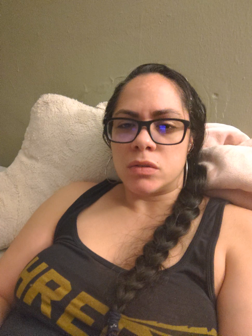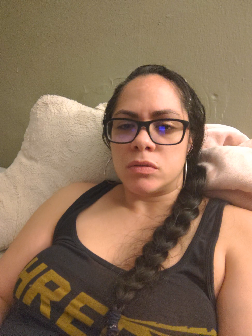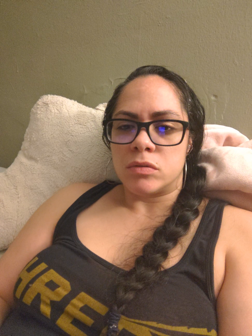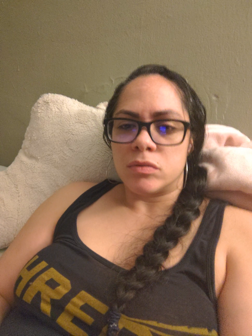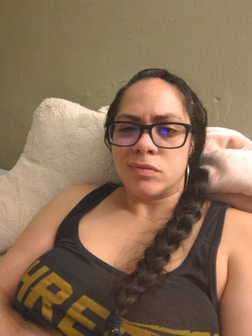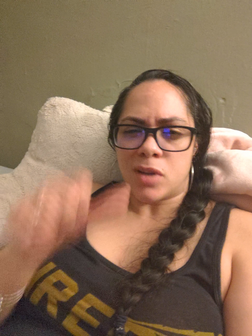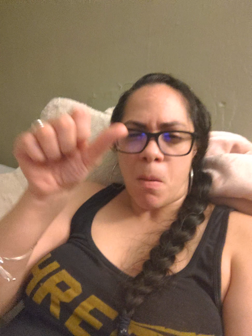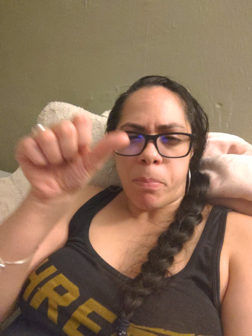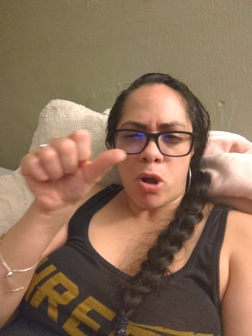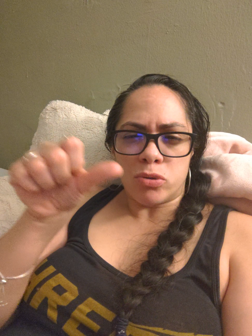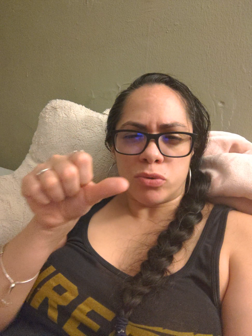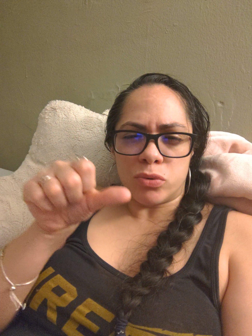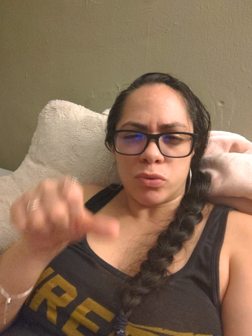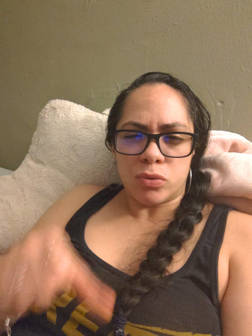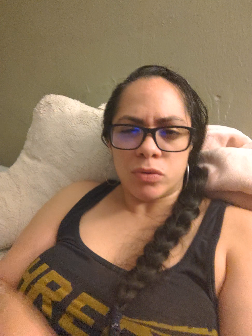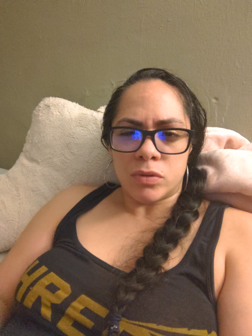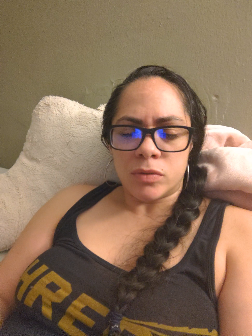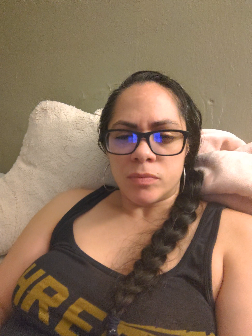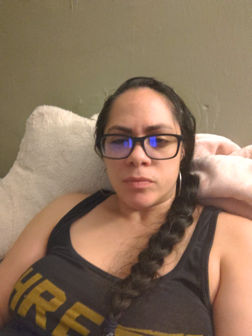puzzle